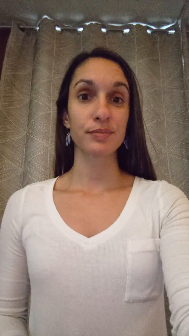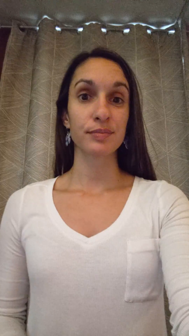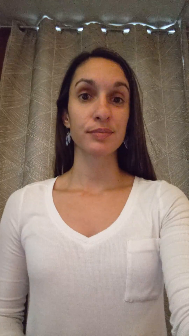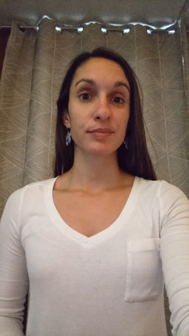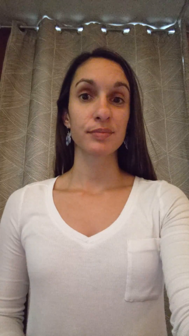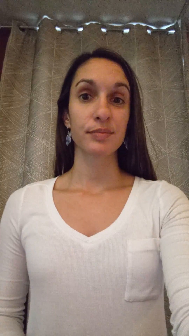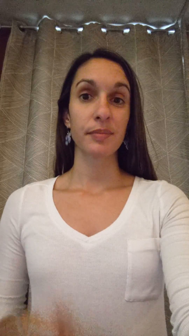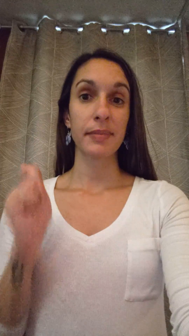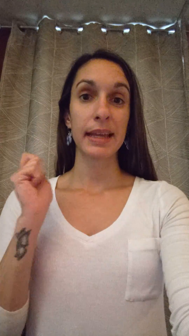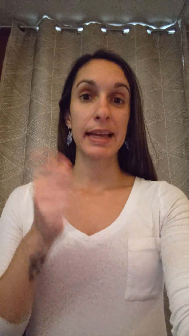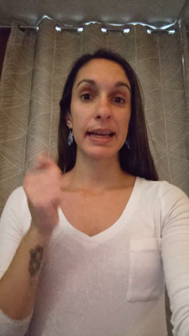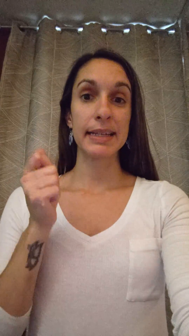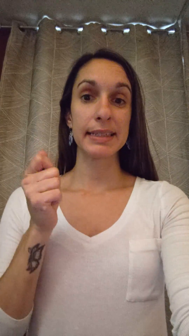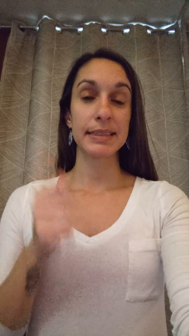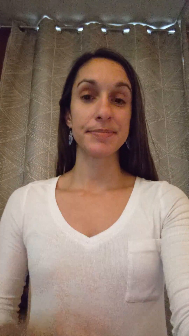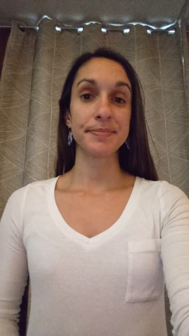hit